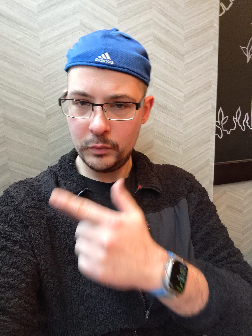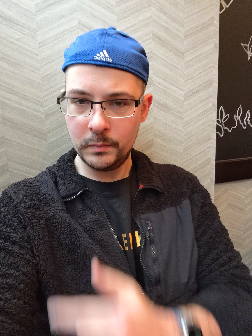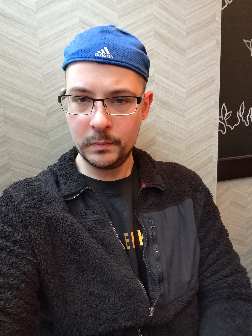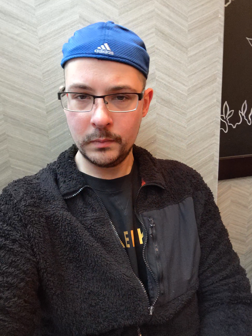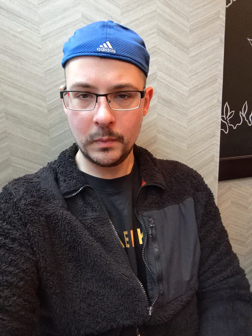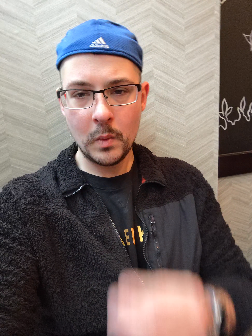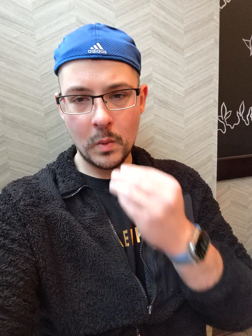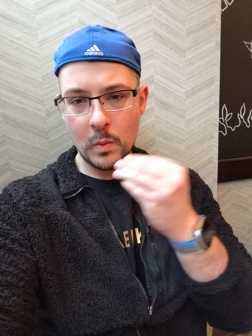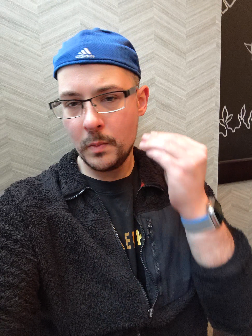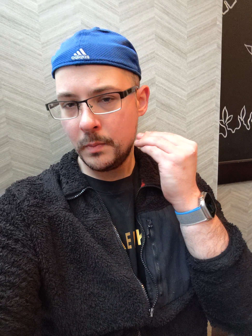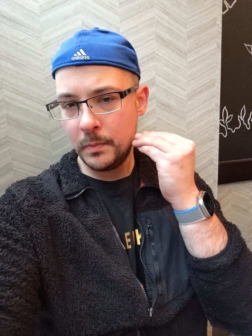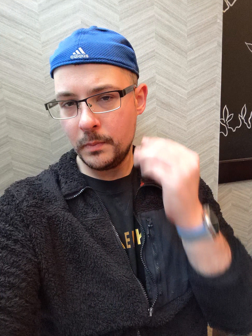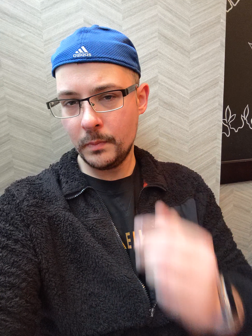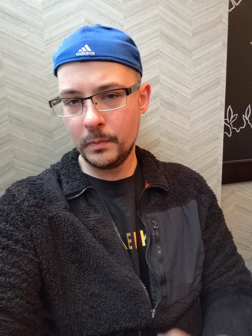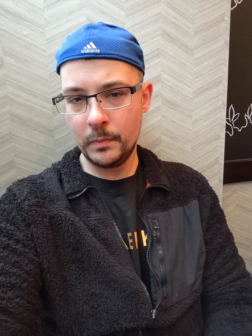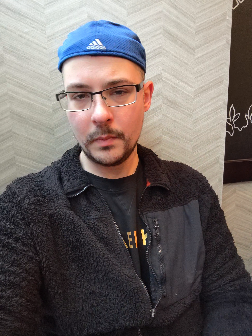home